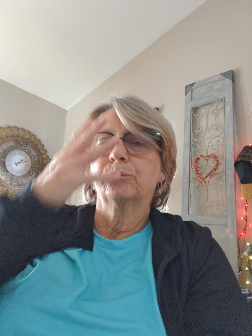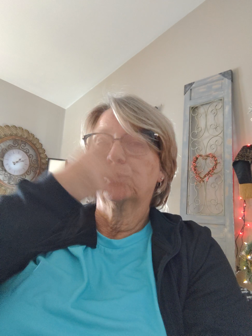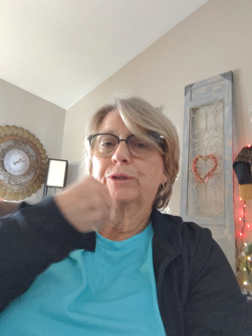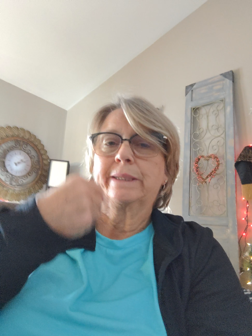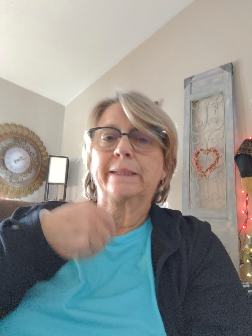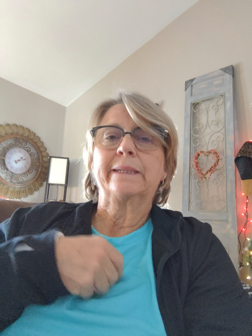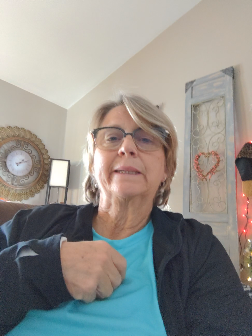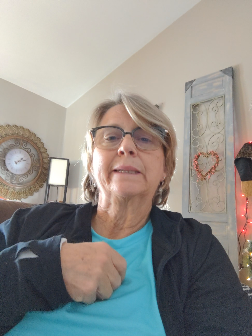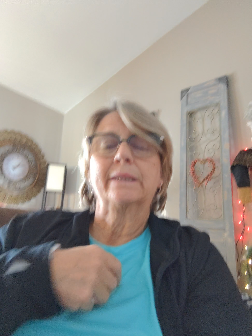pretty